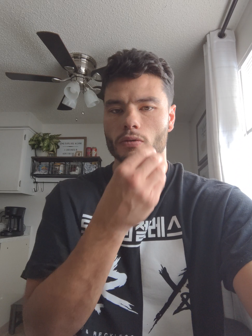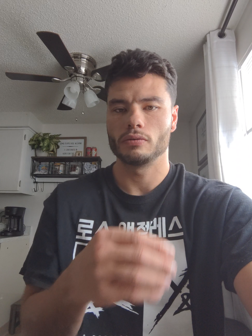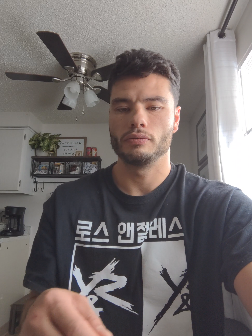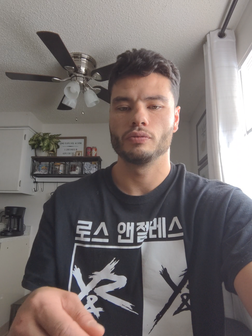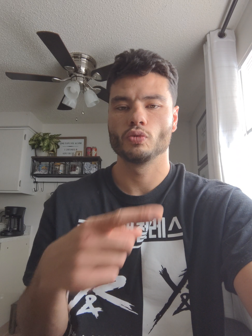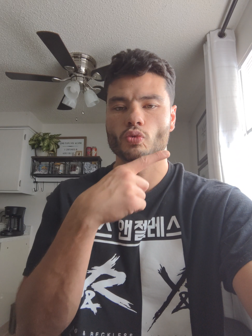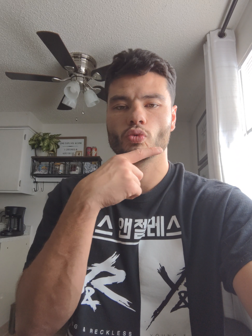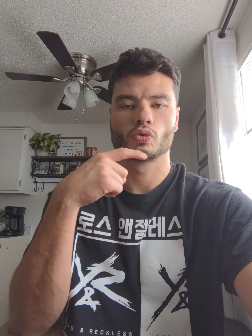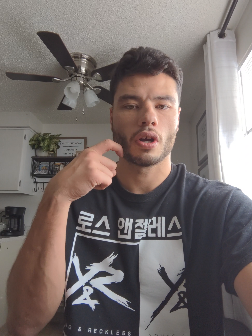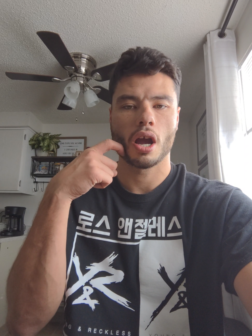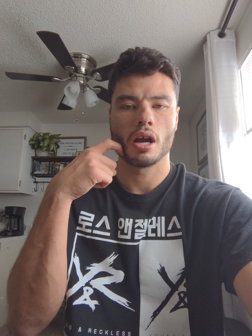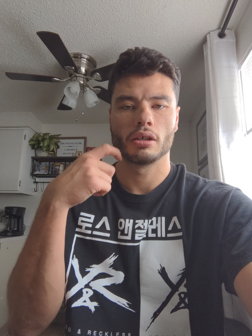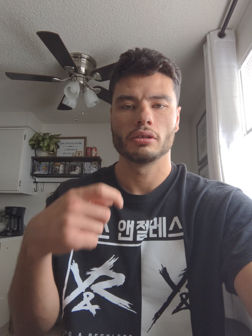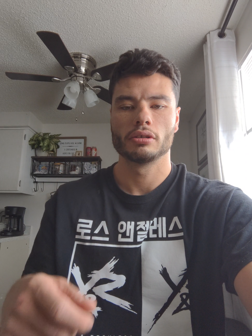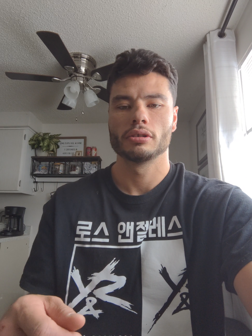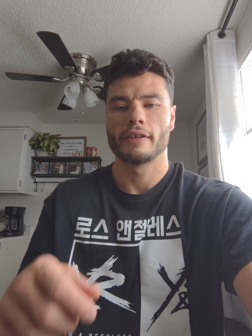dry